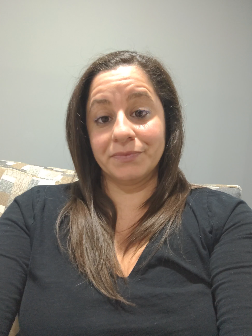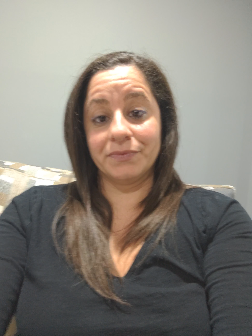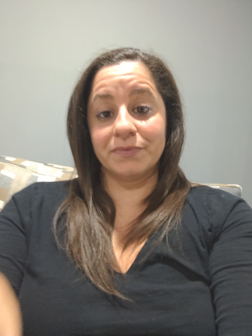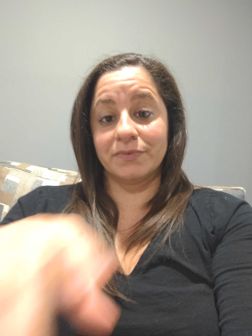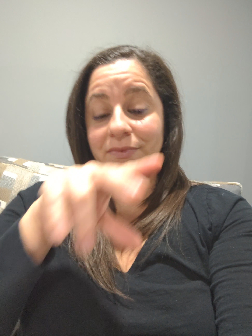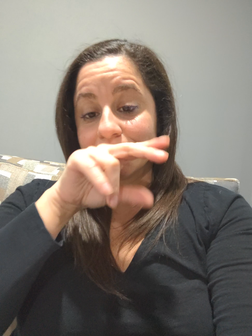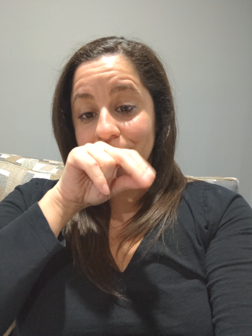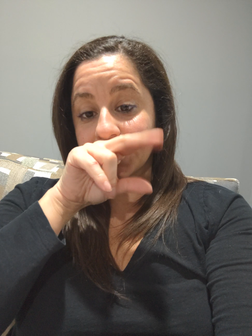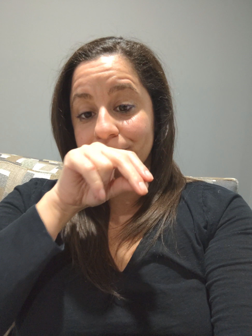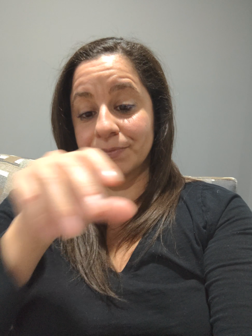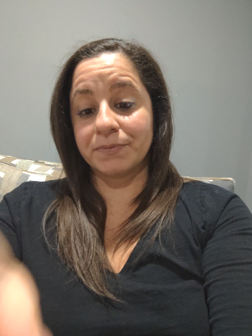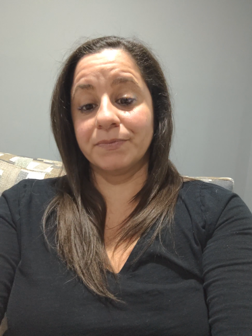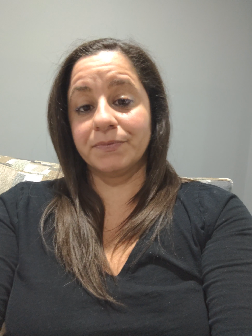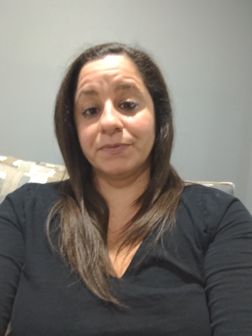duck